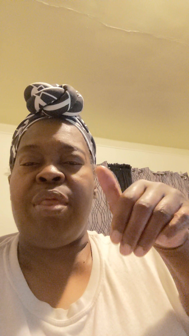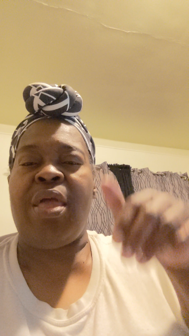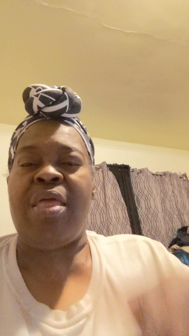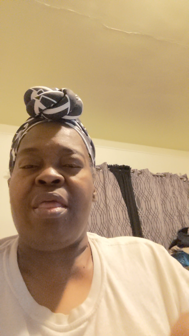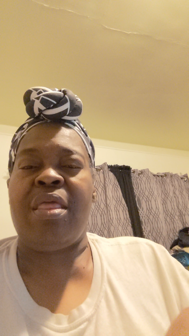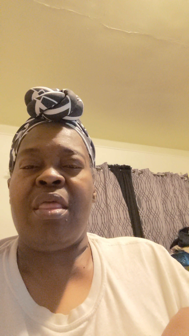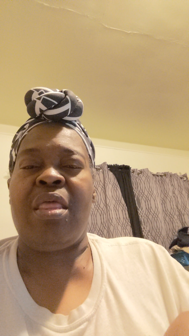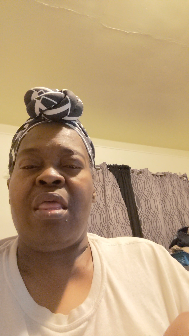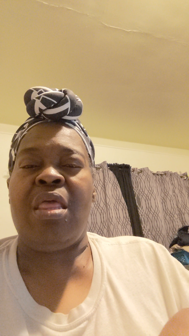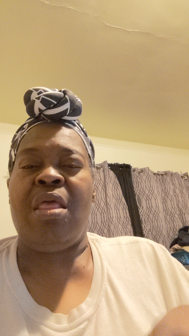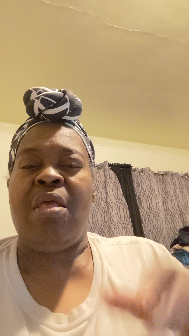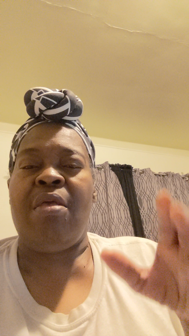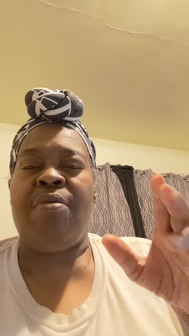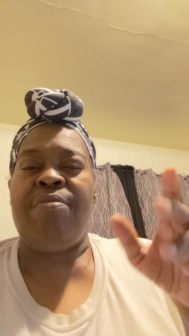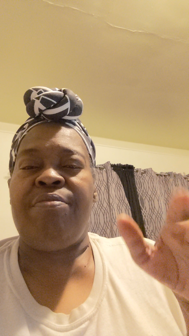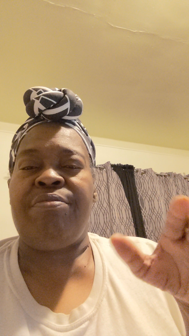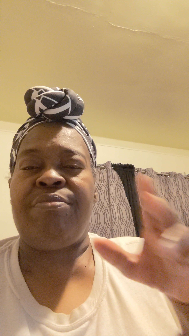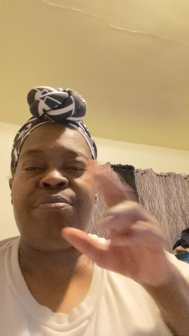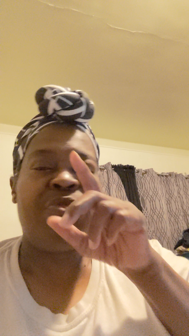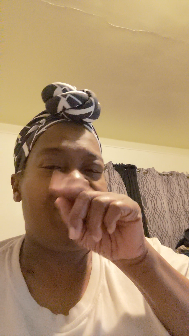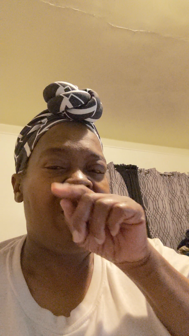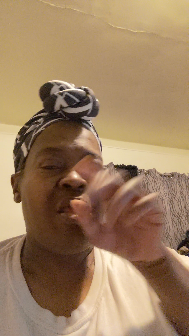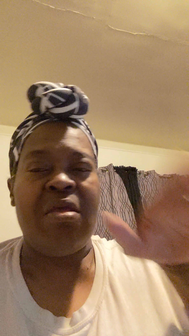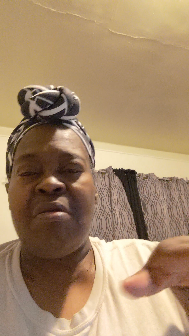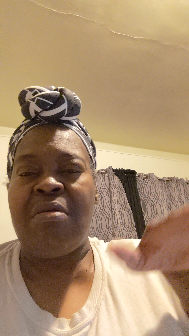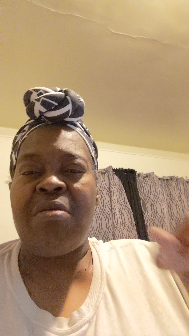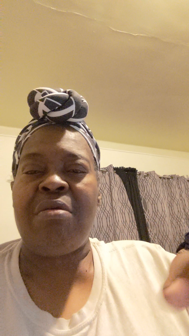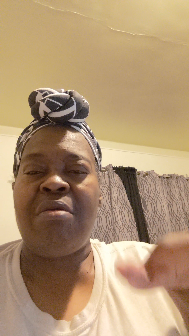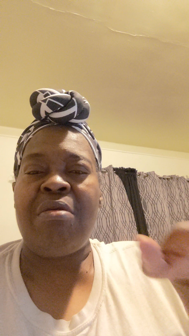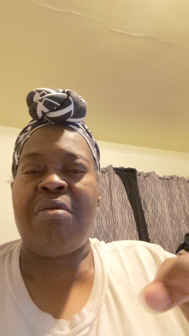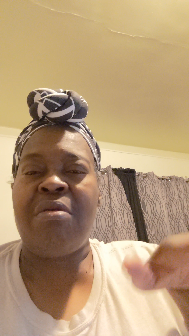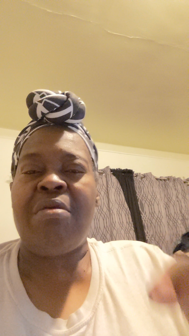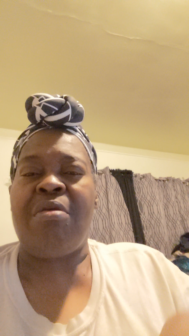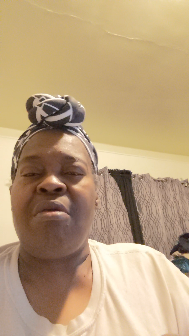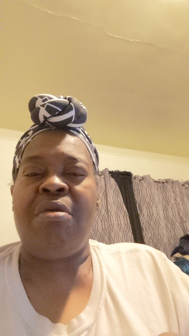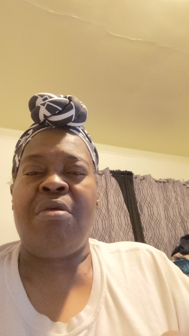penguin